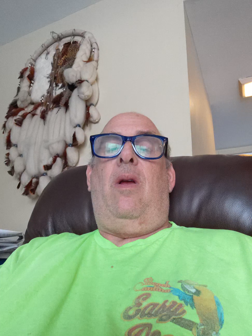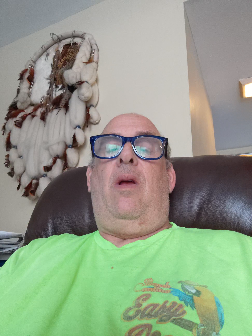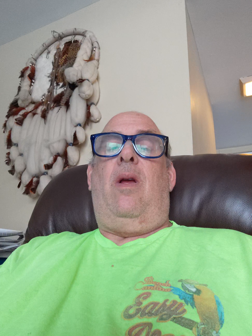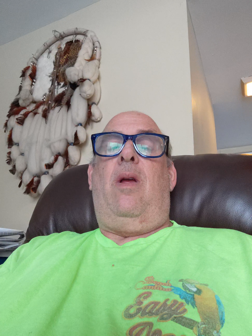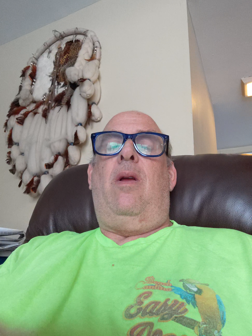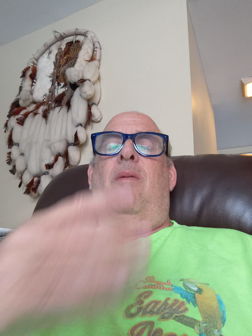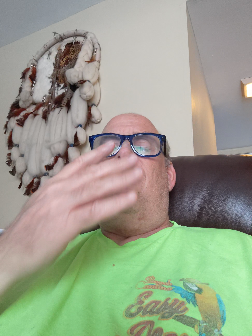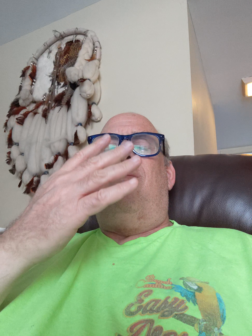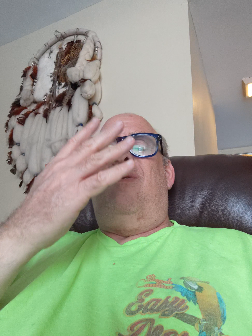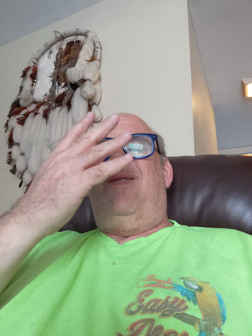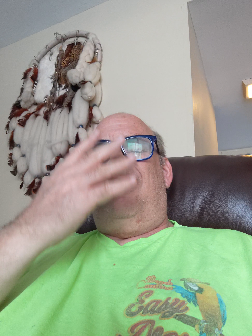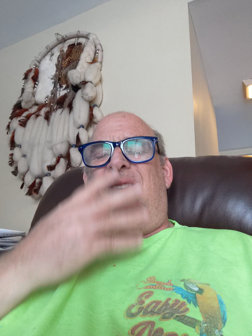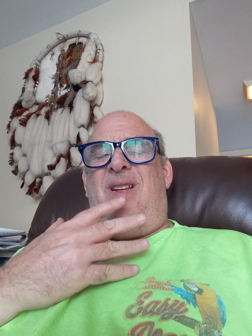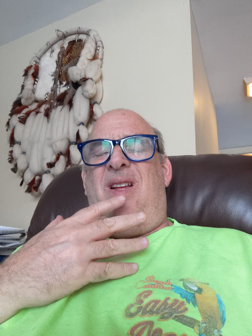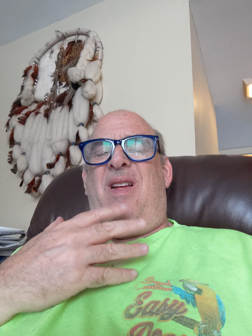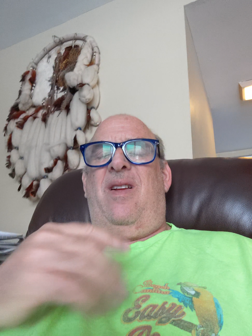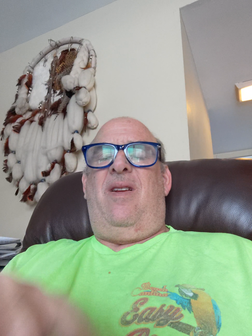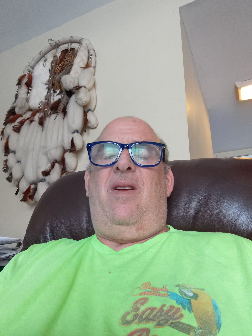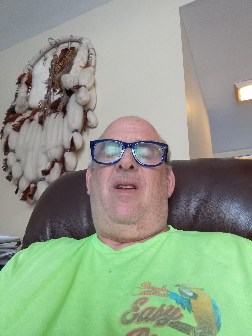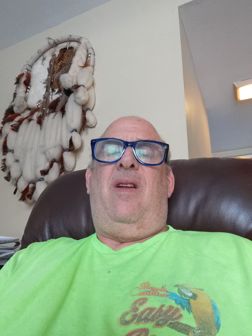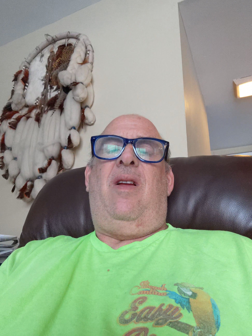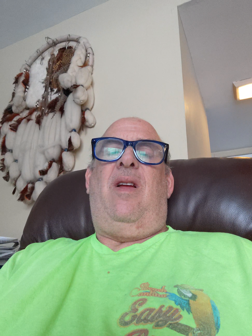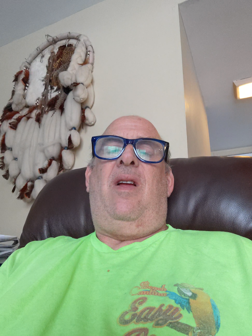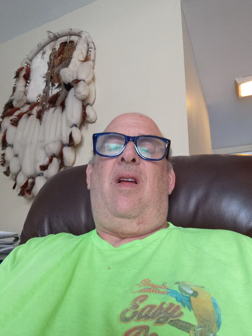sad